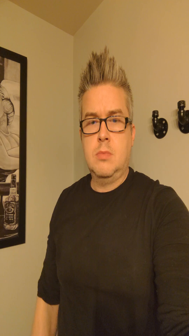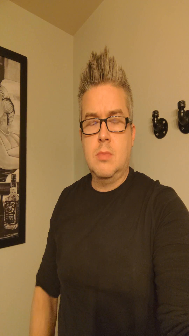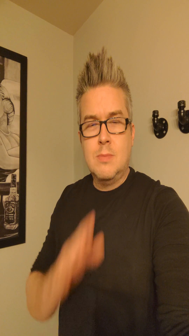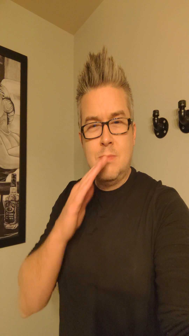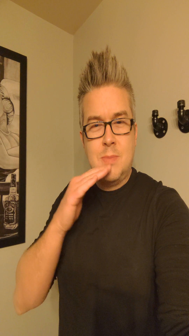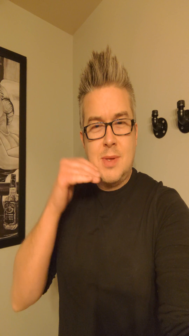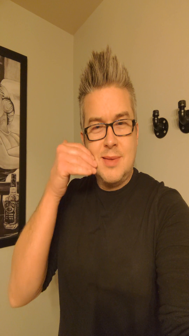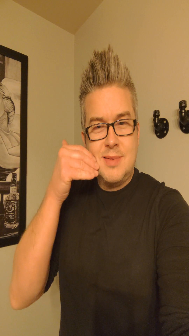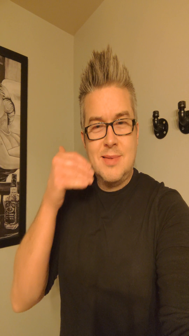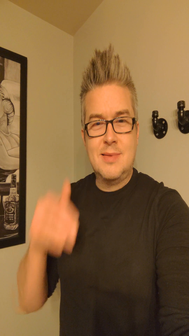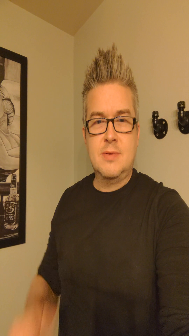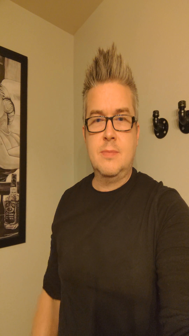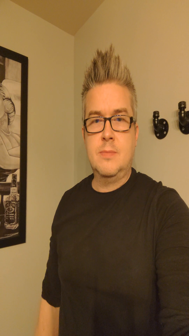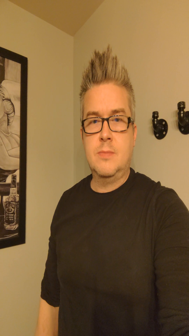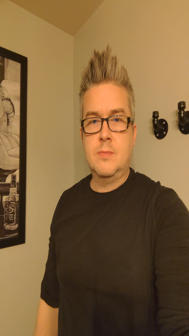smile